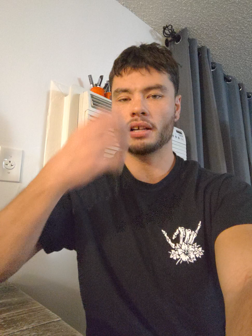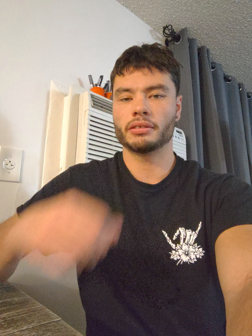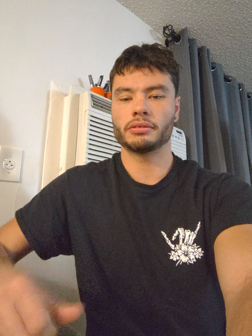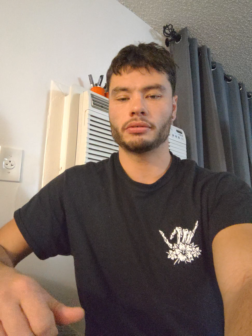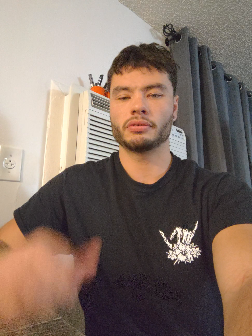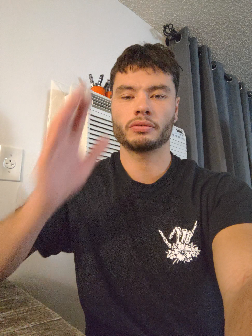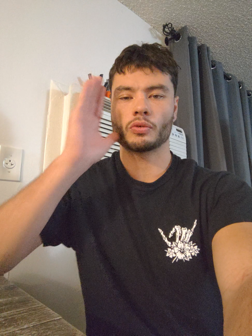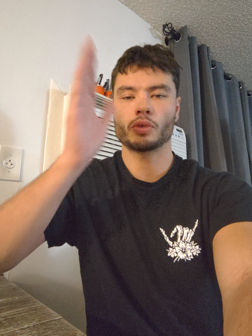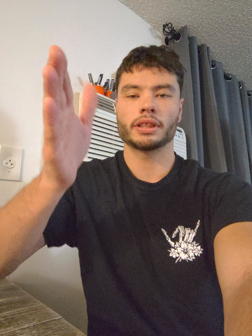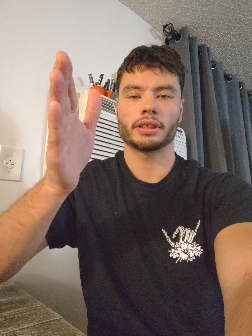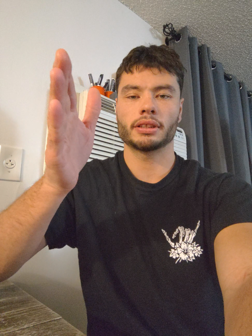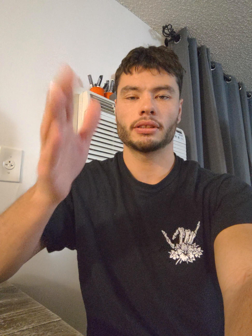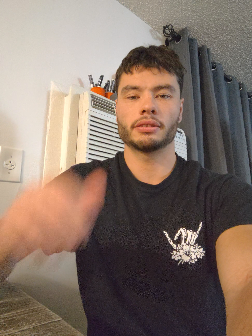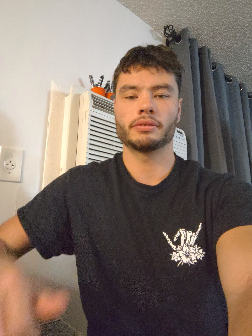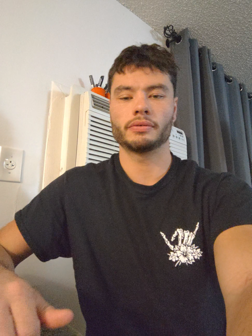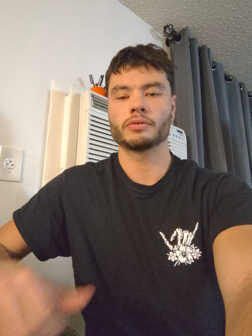will